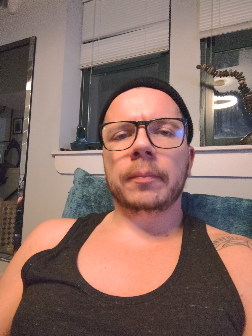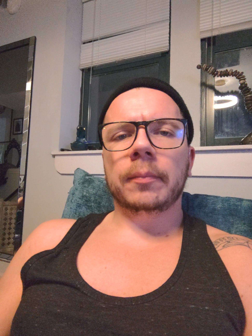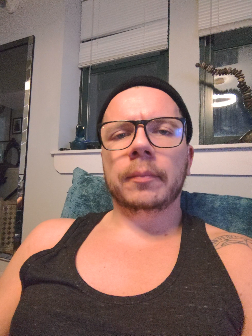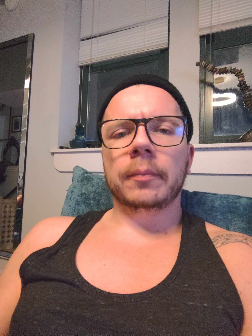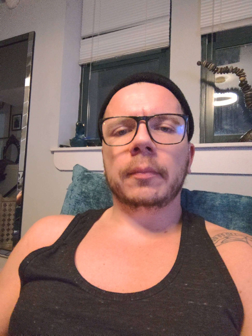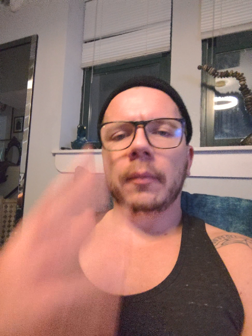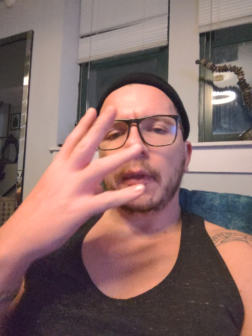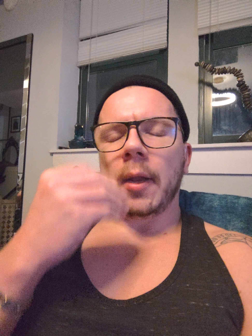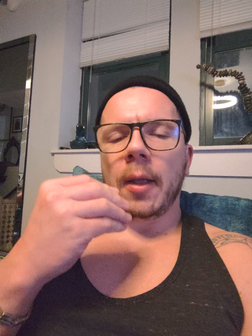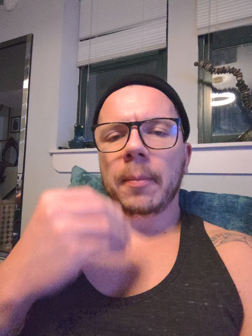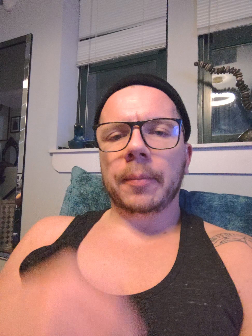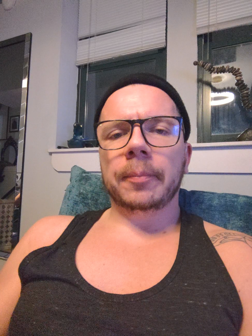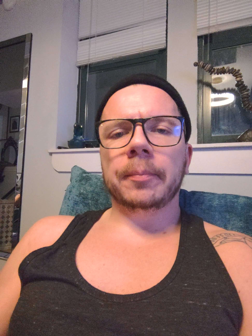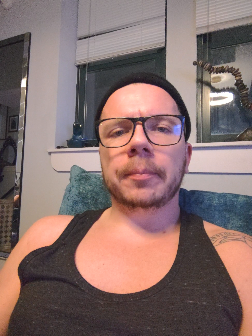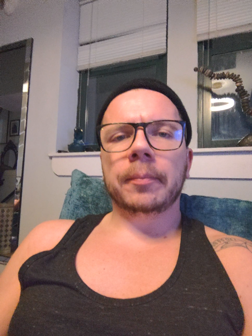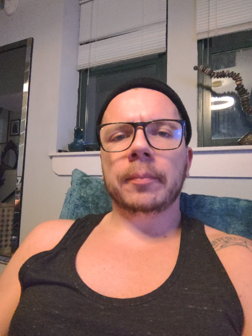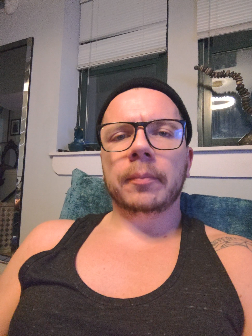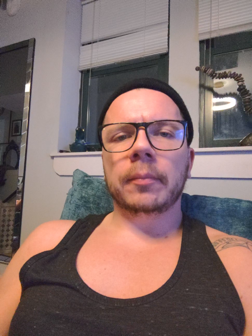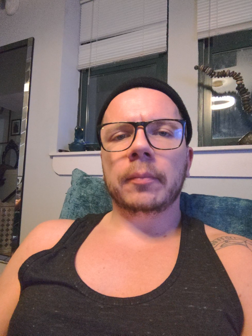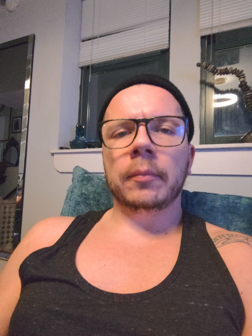nap